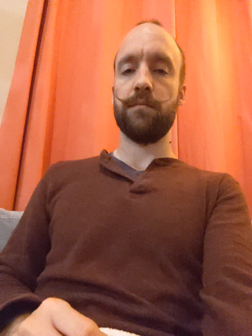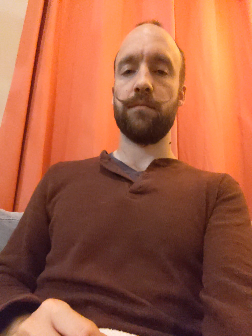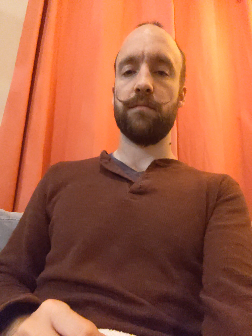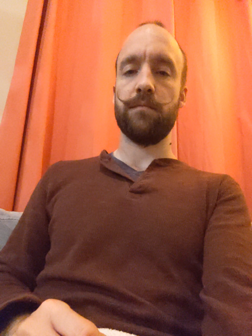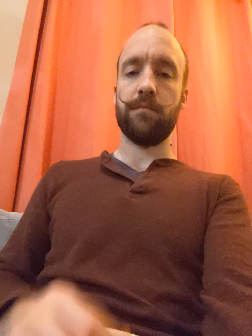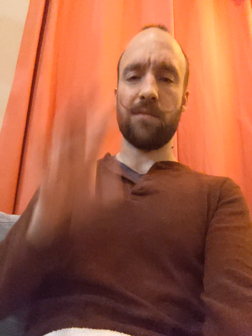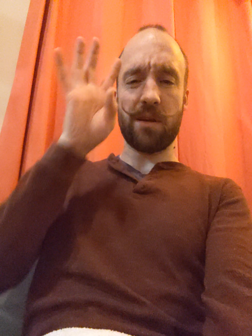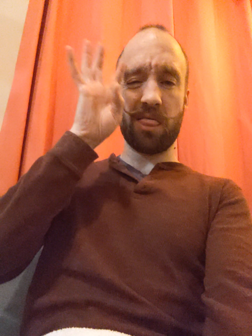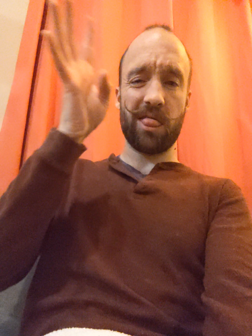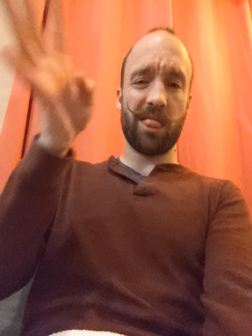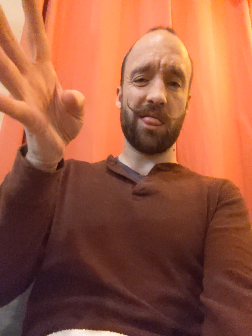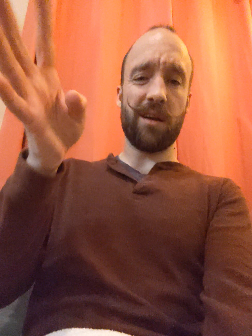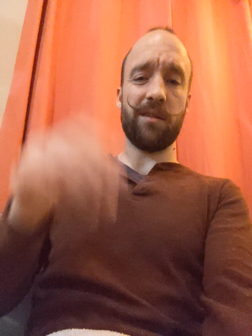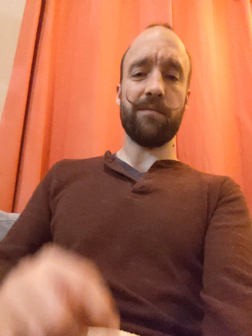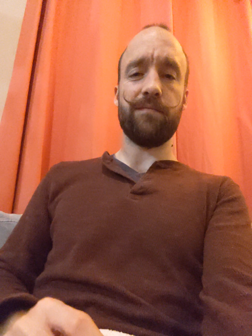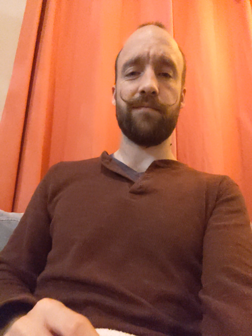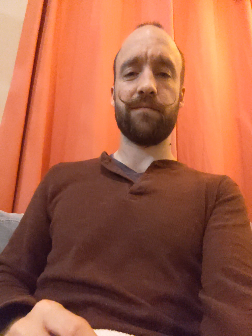pretend